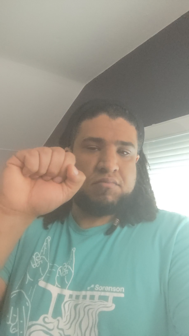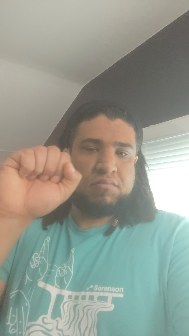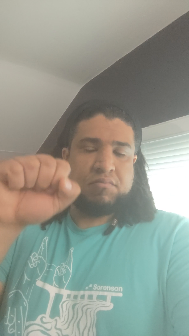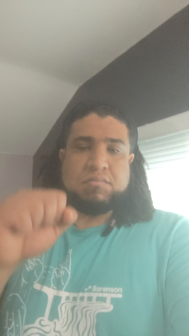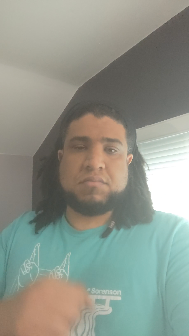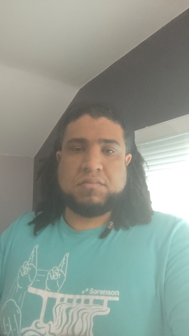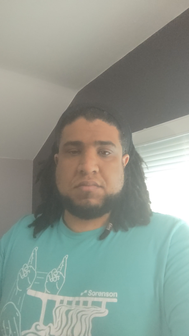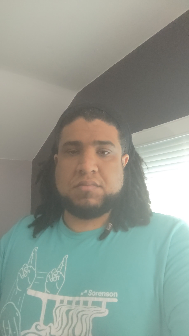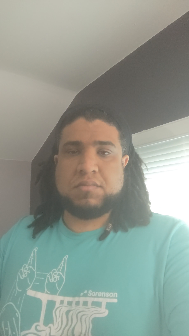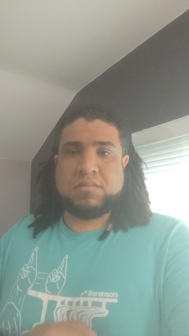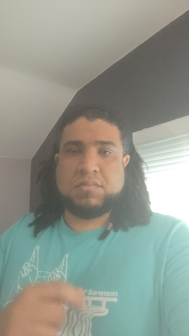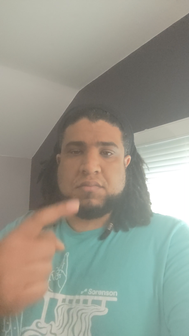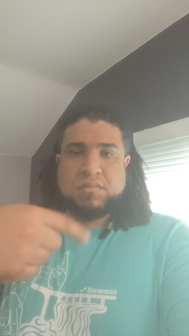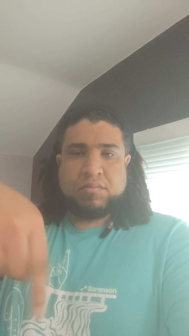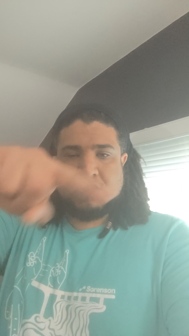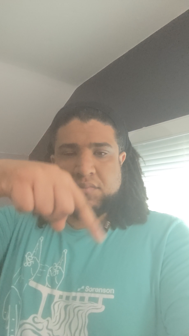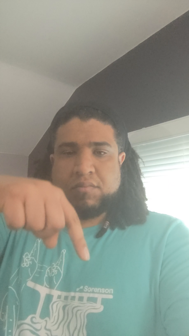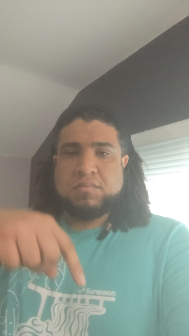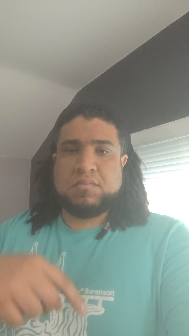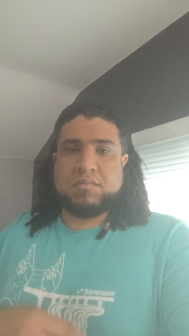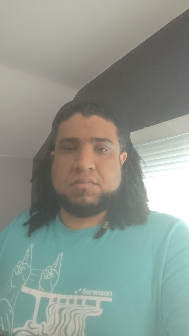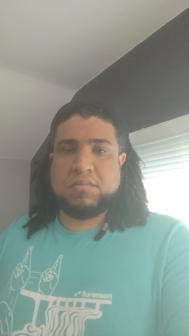around